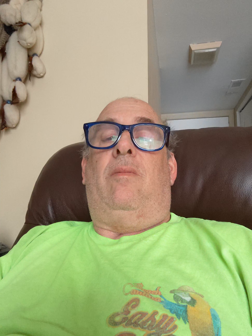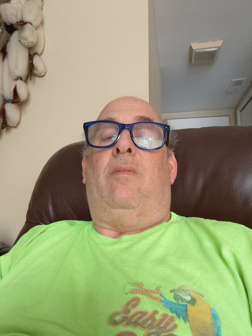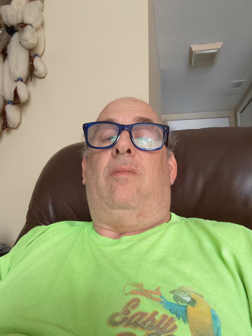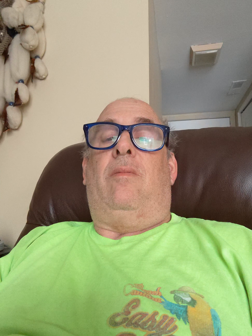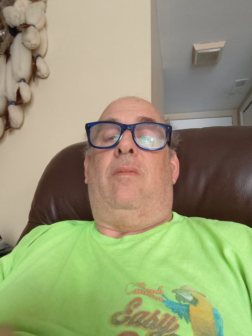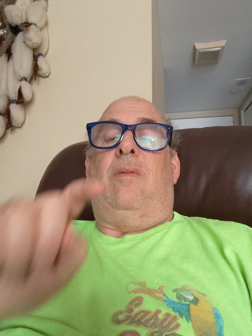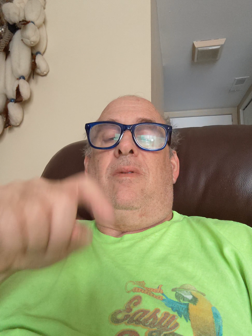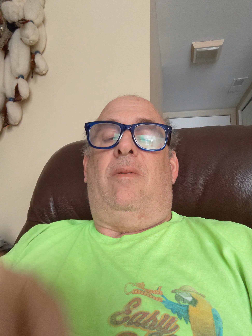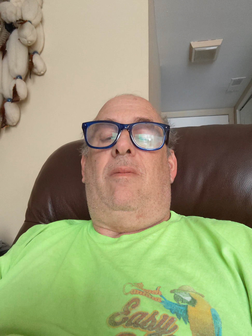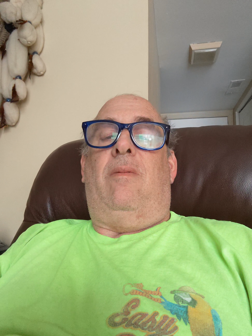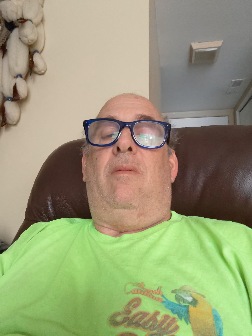time